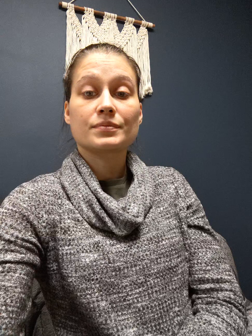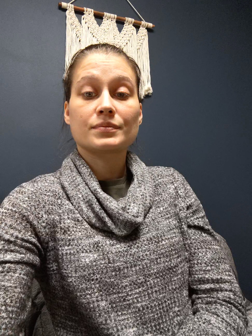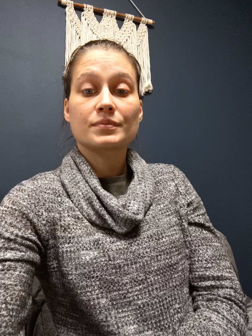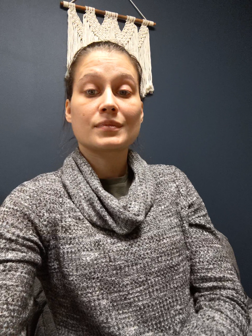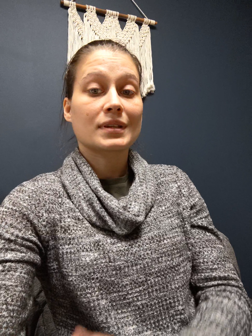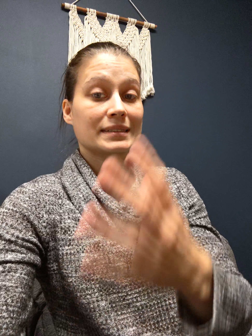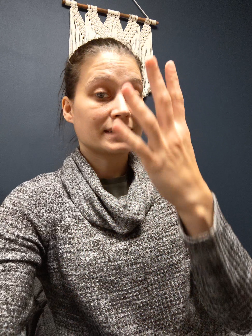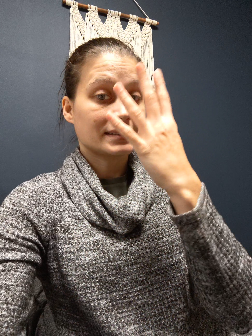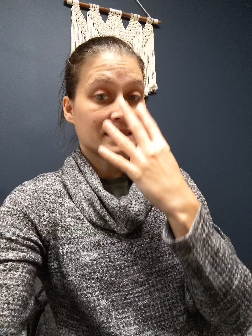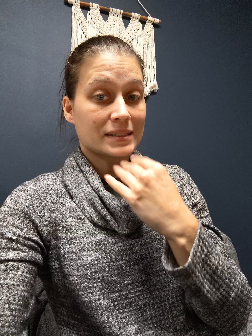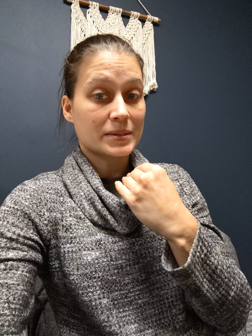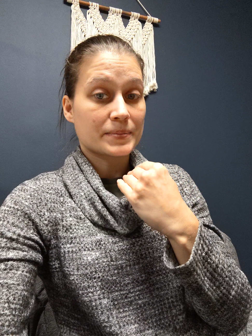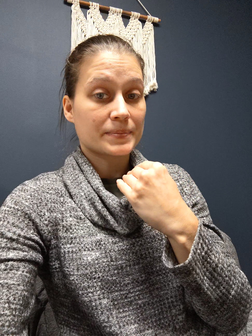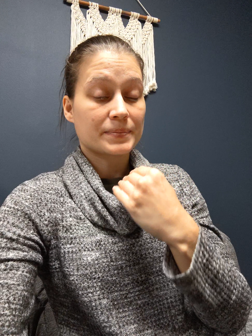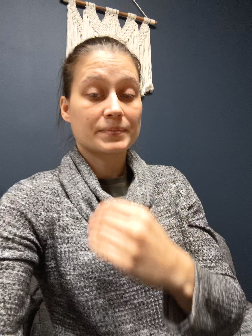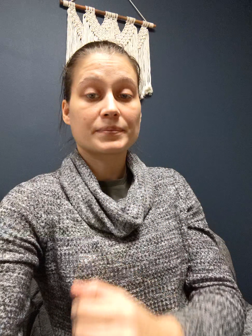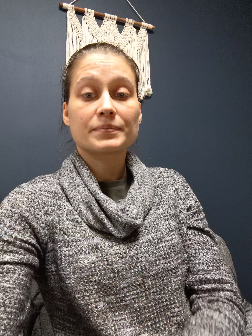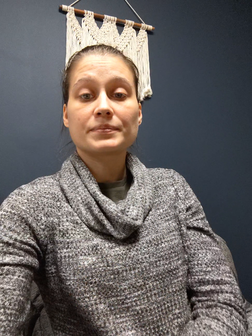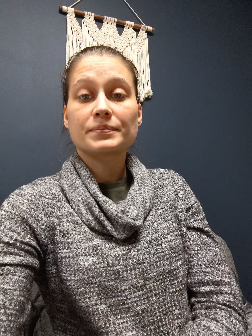sleep